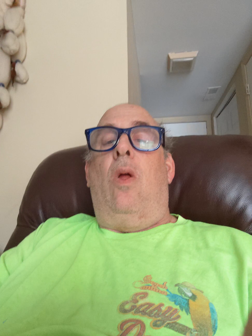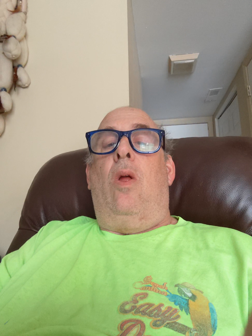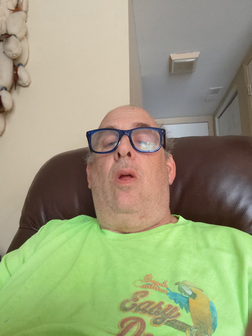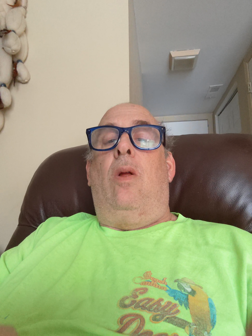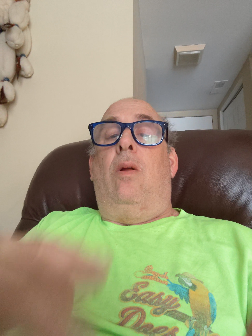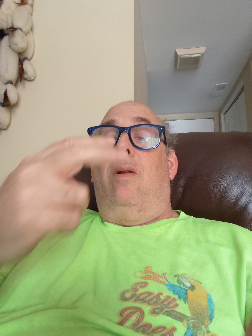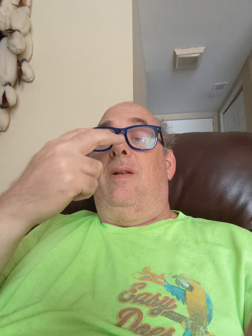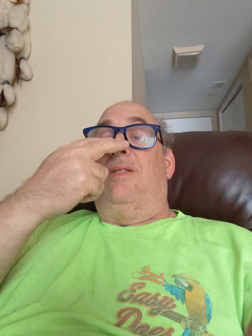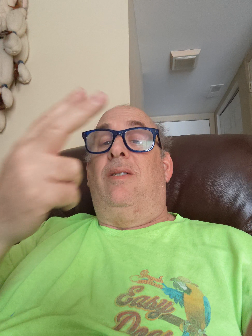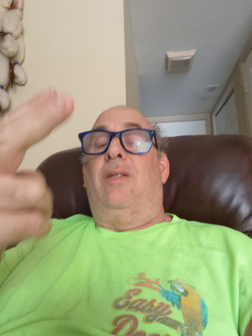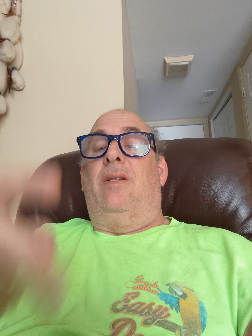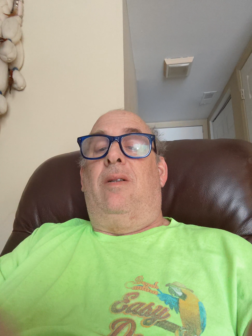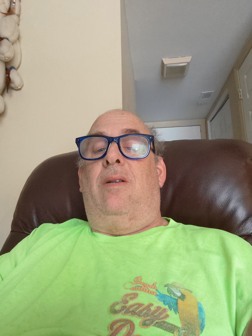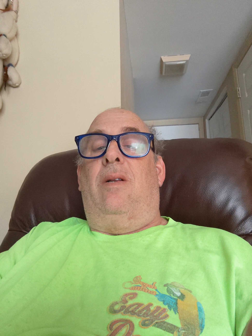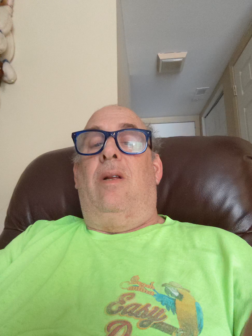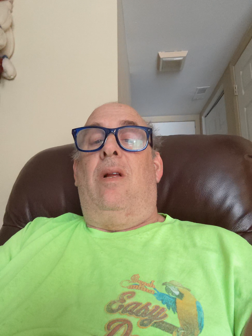see